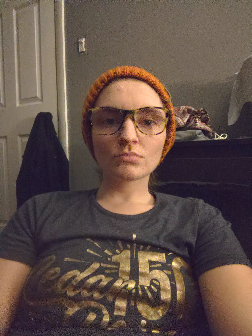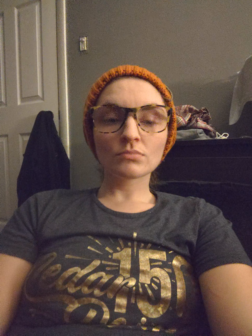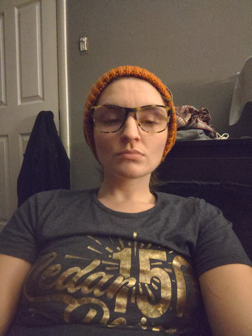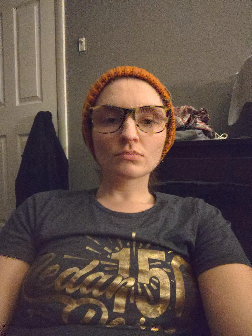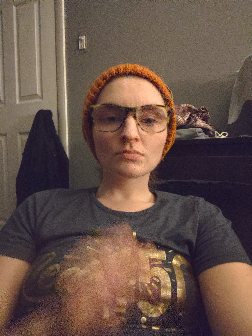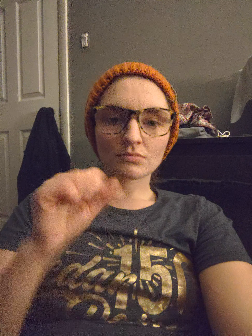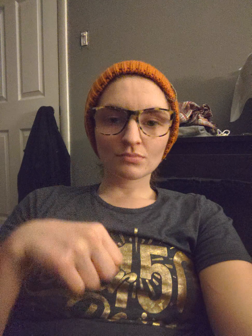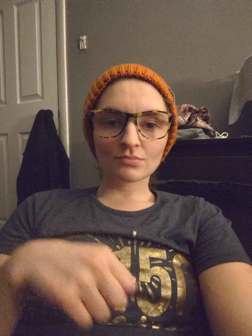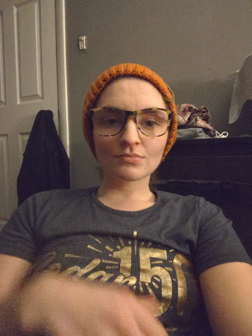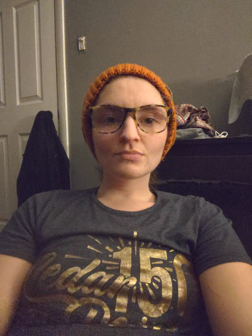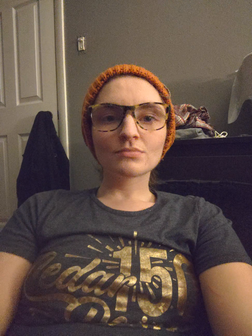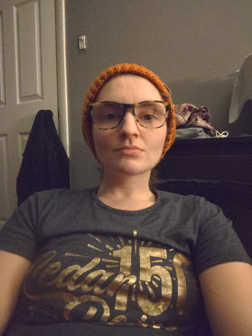can